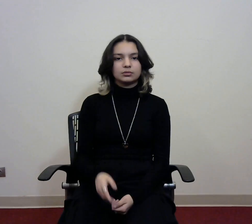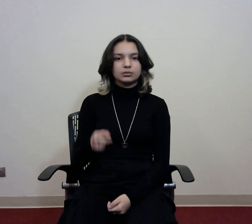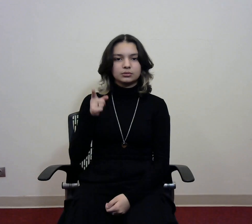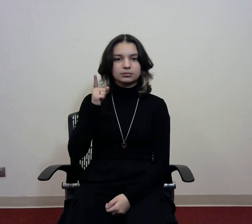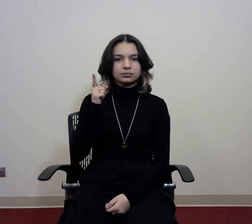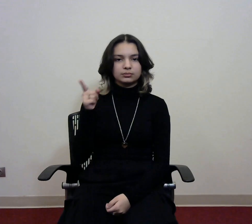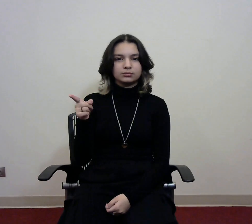O